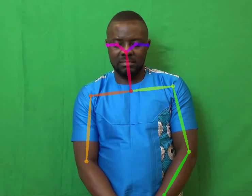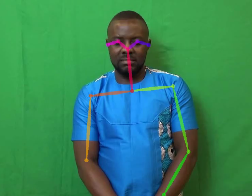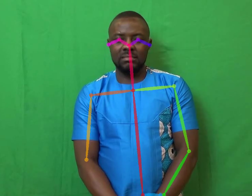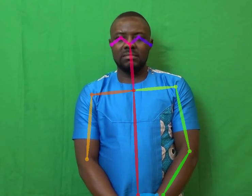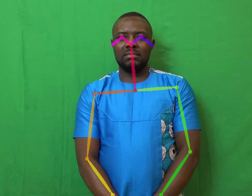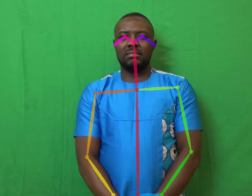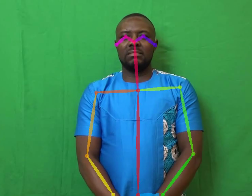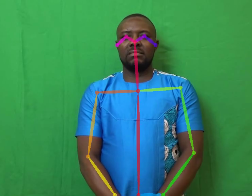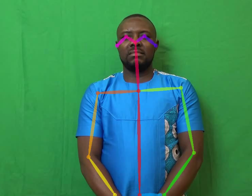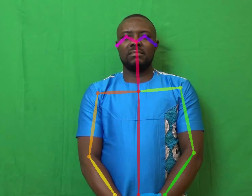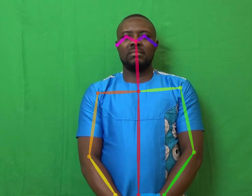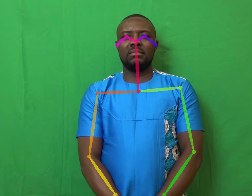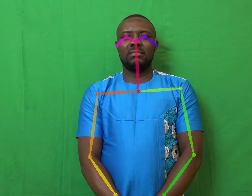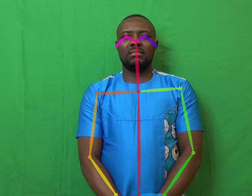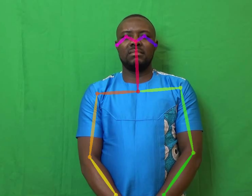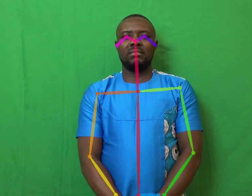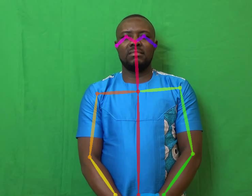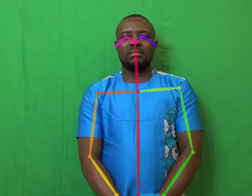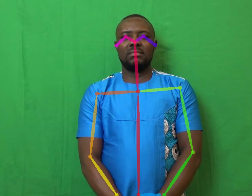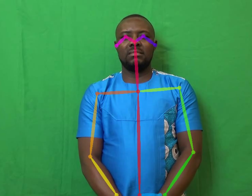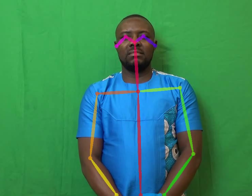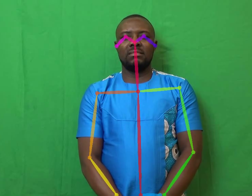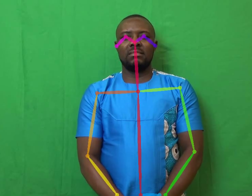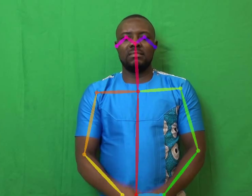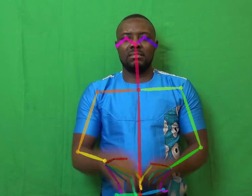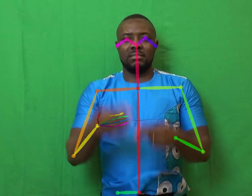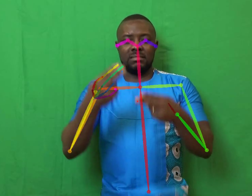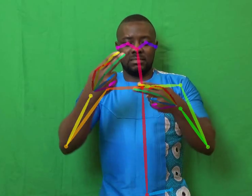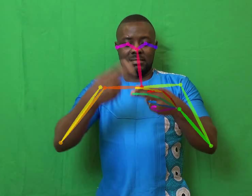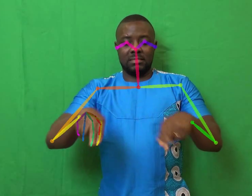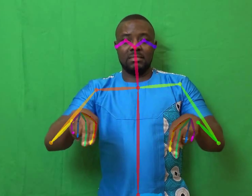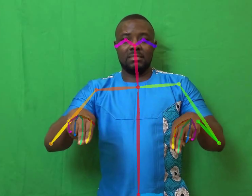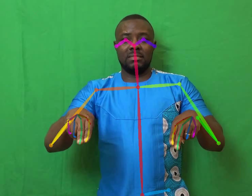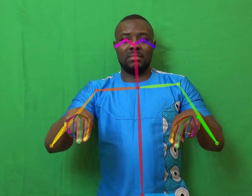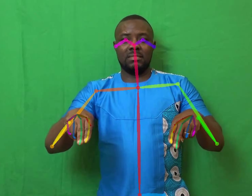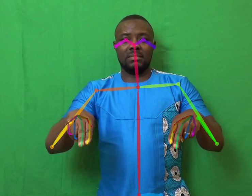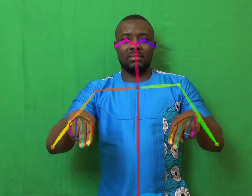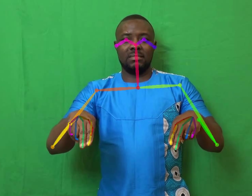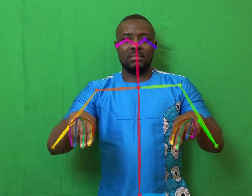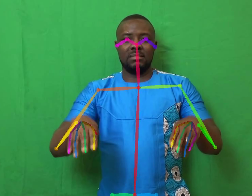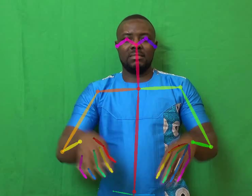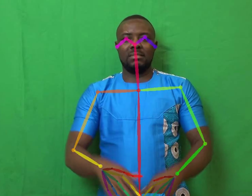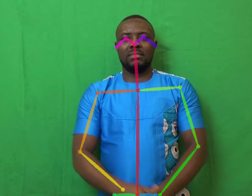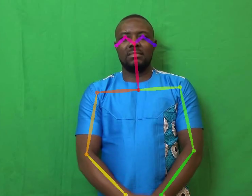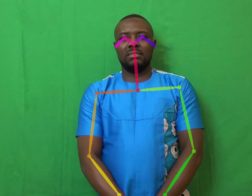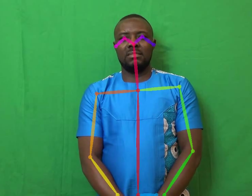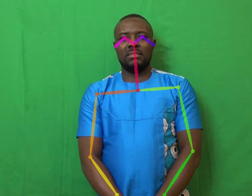egg